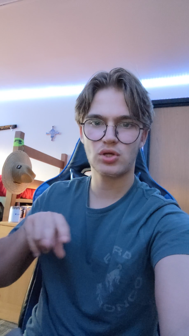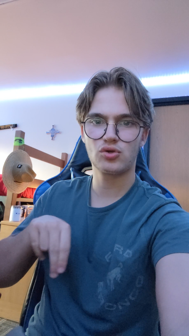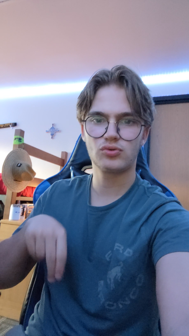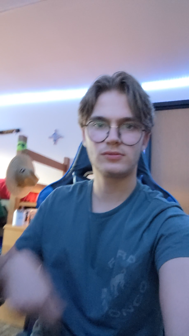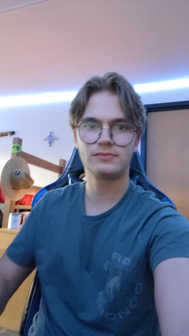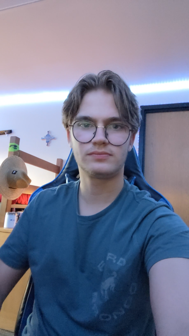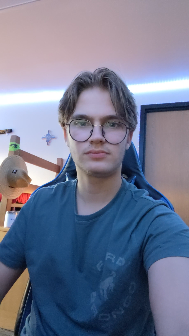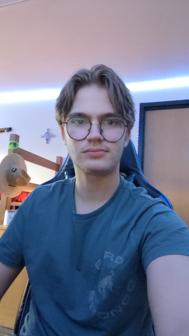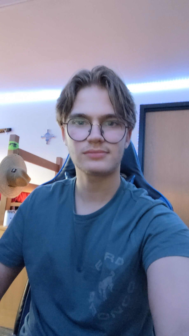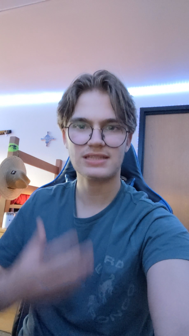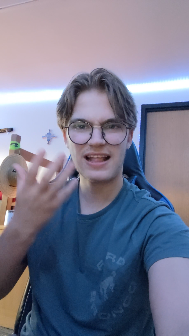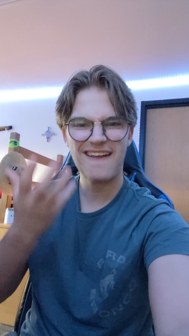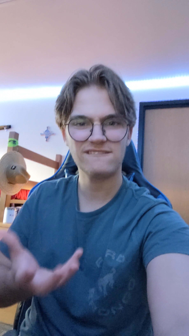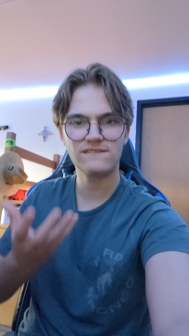heavy